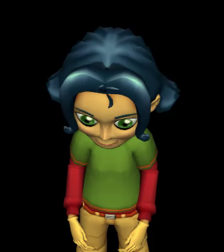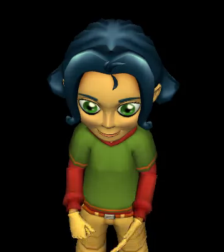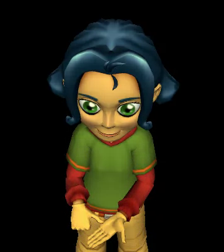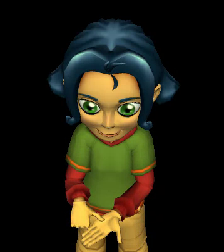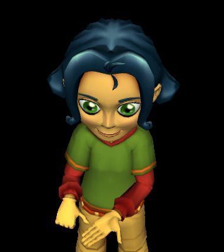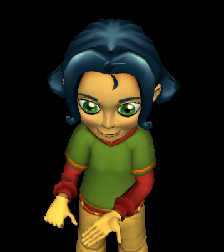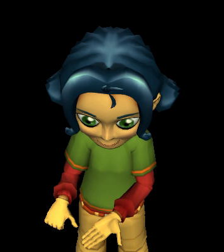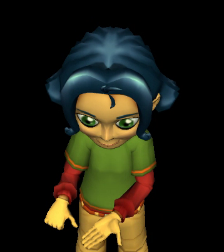يدفع